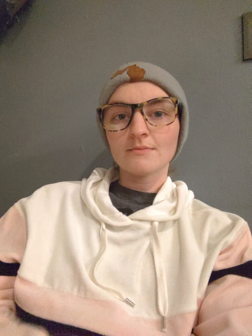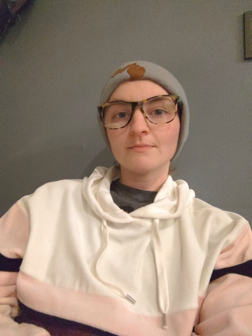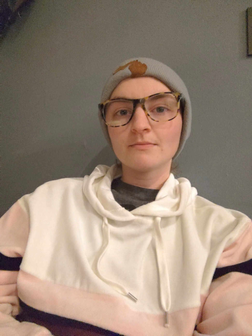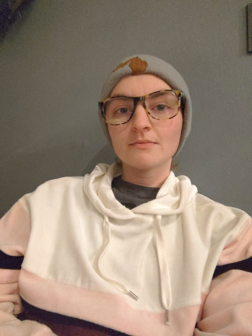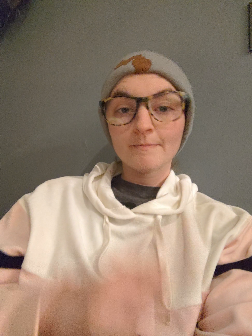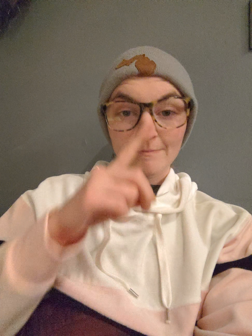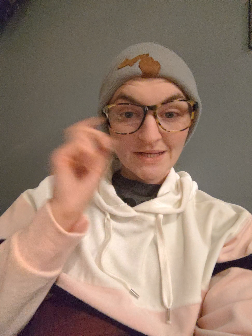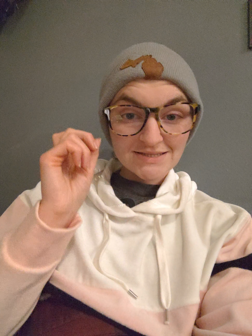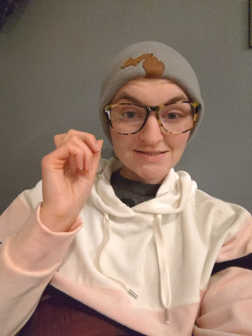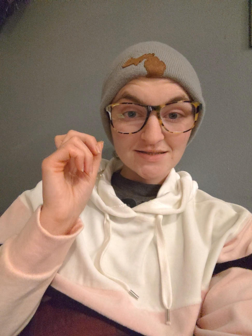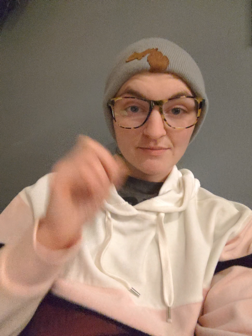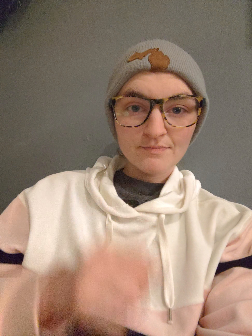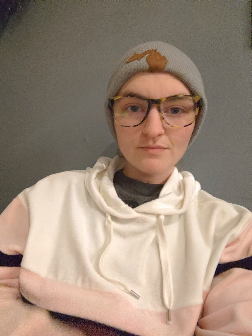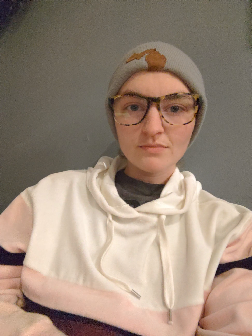because